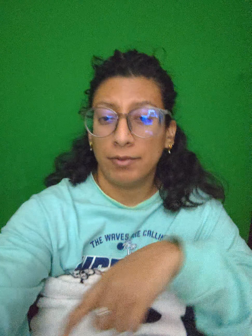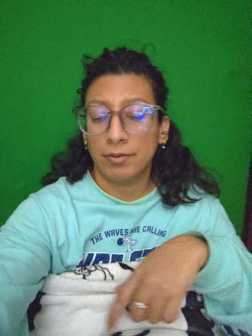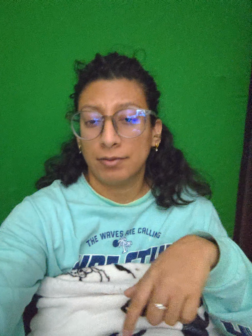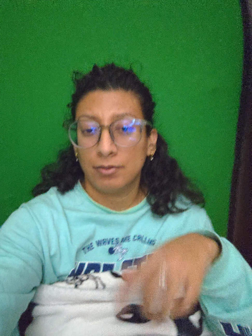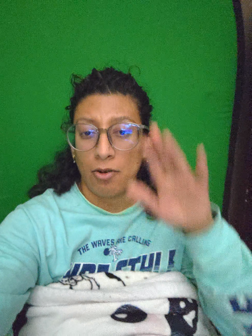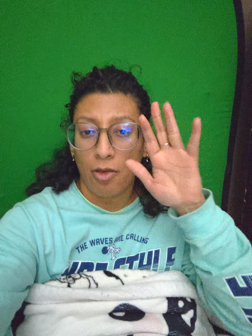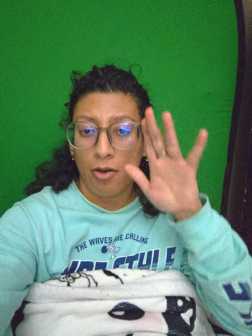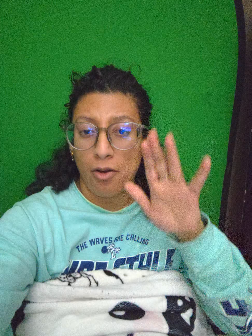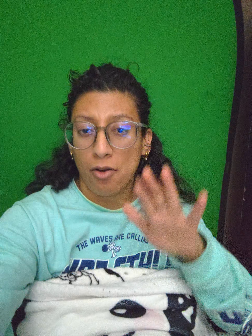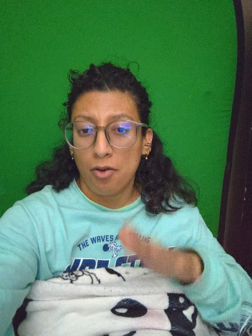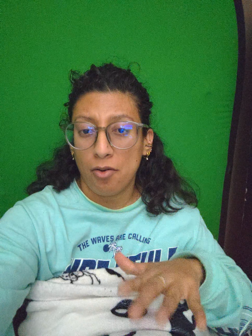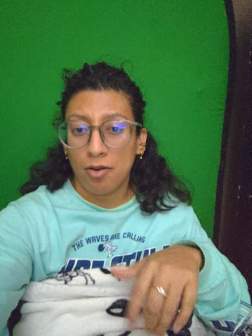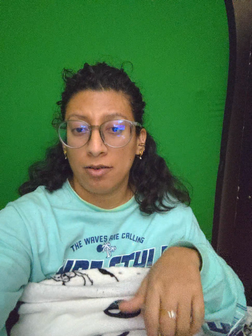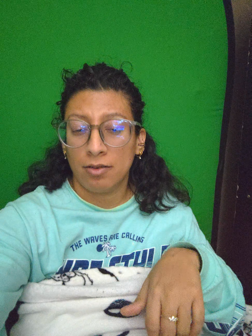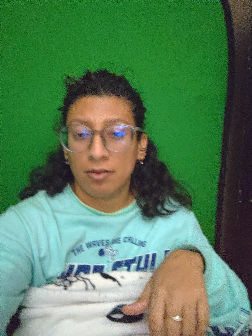snow